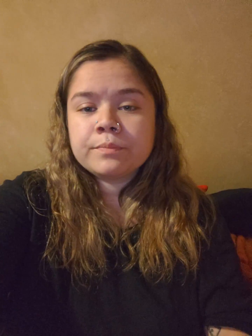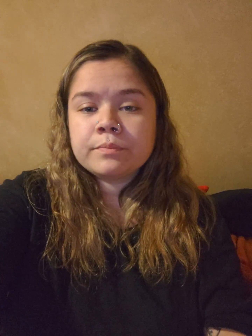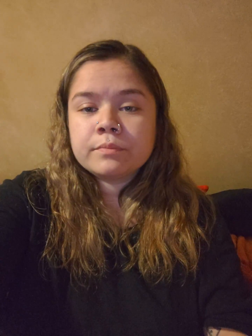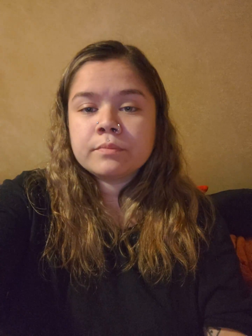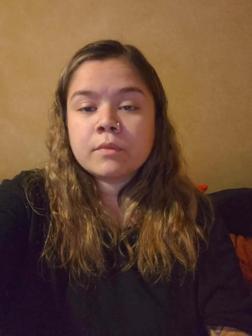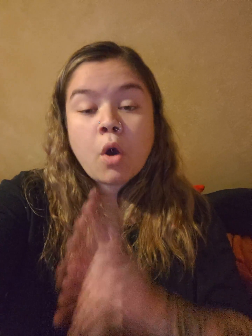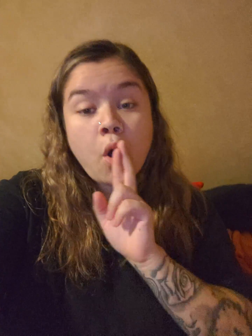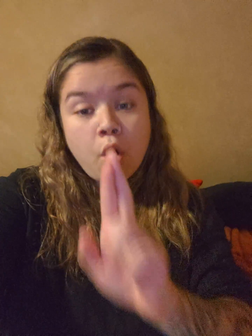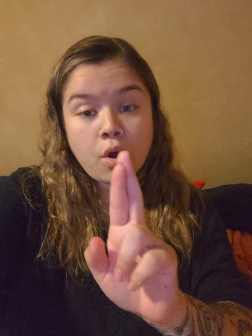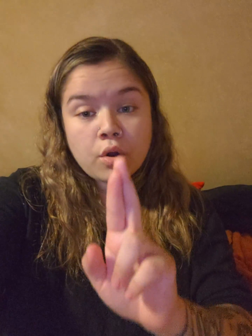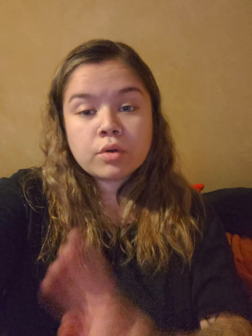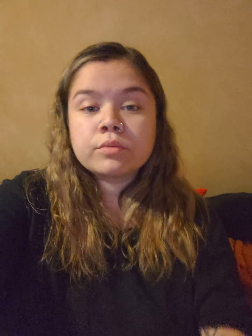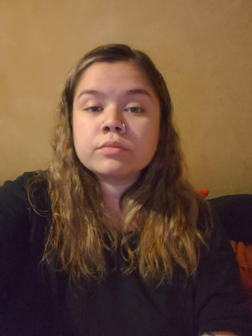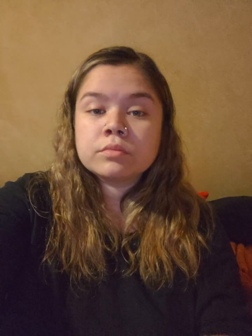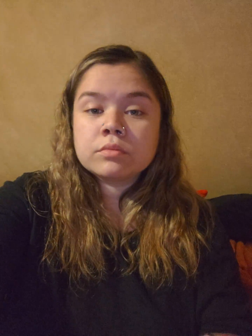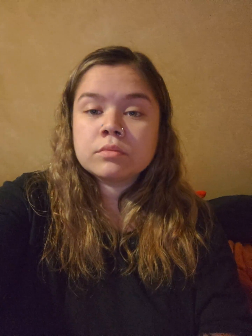are